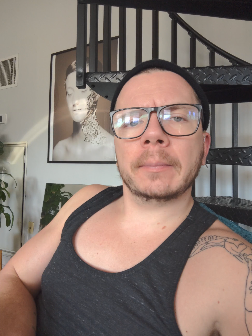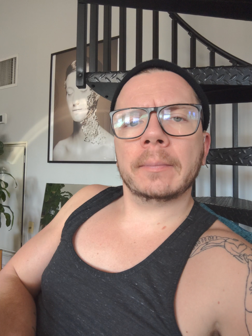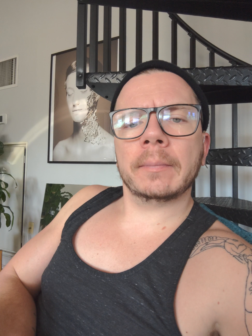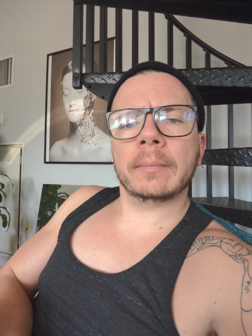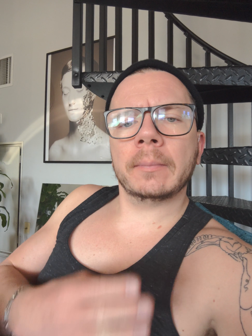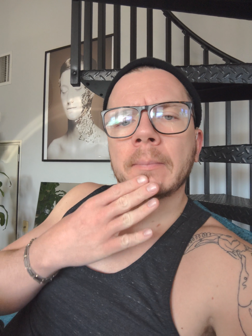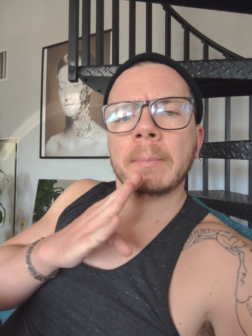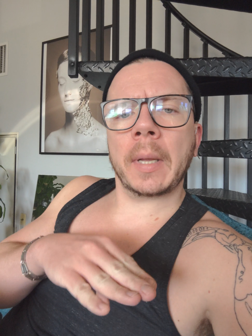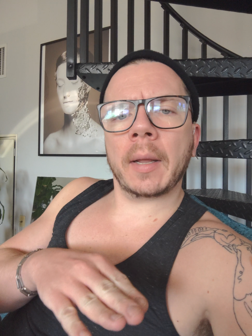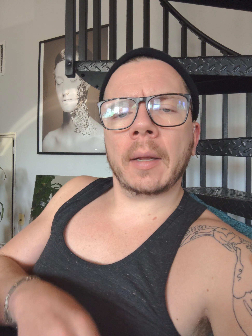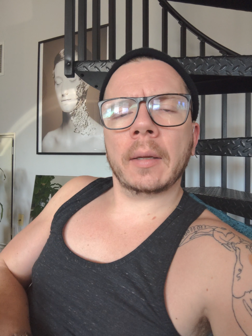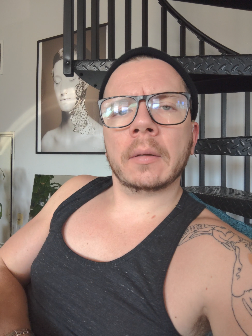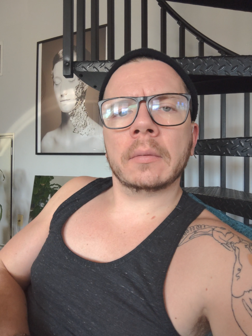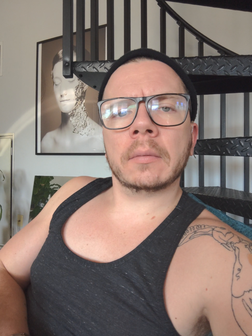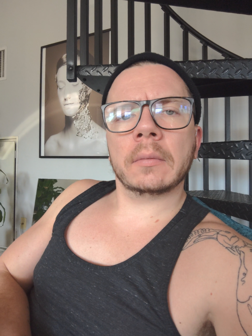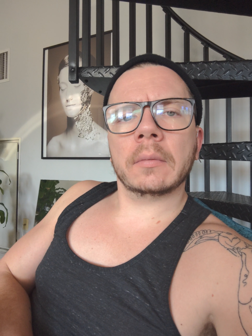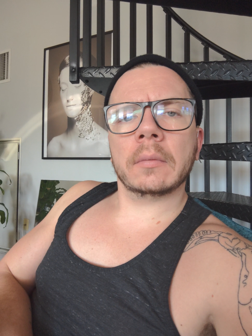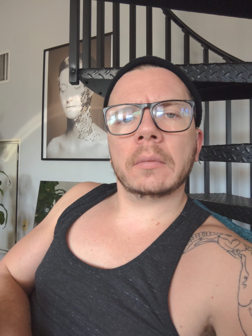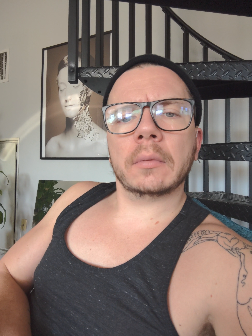bad